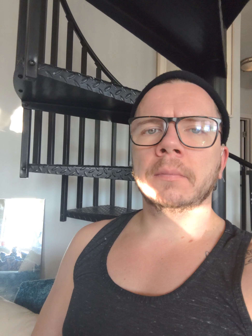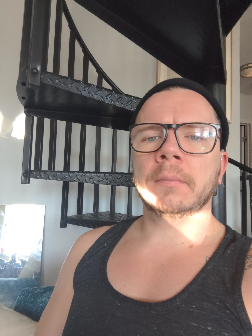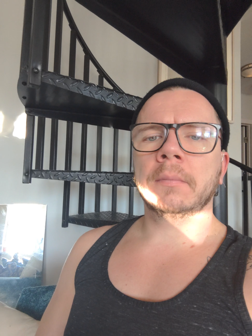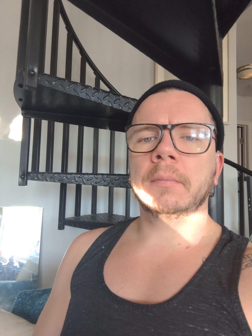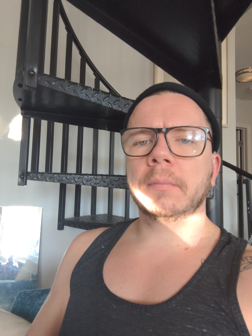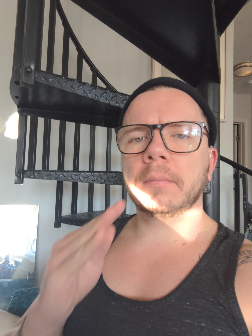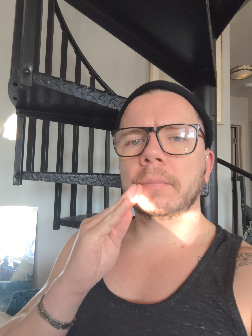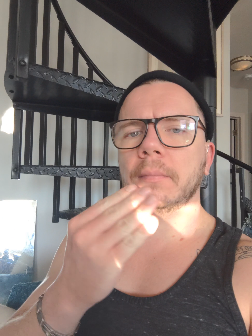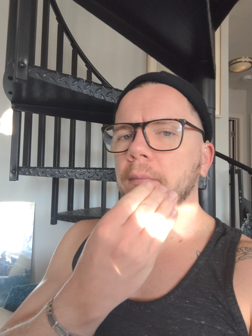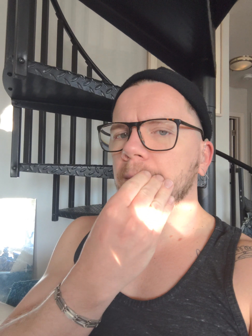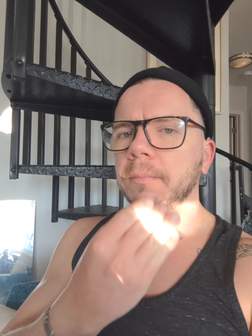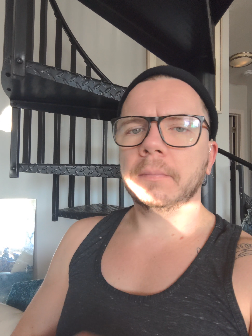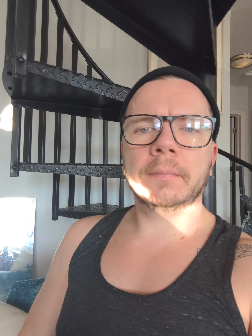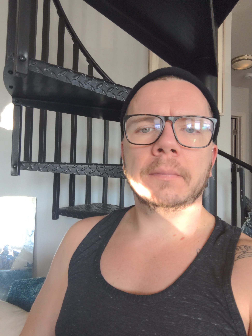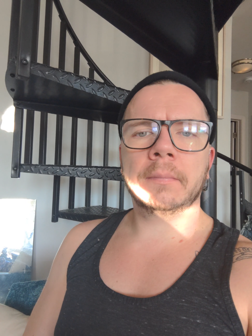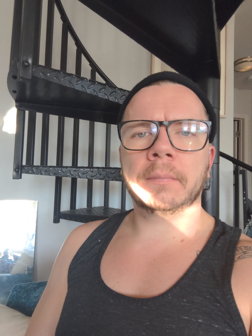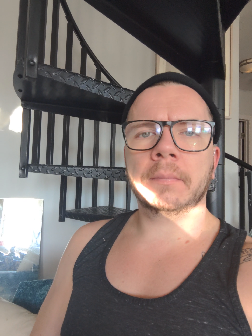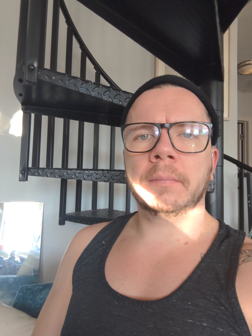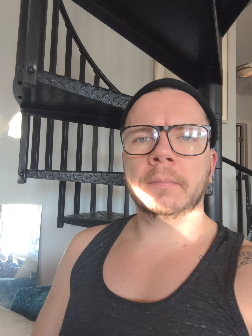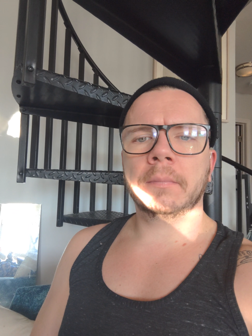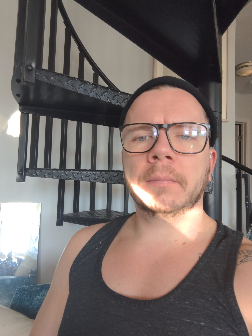napkin